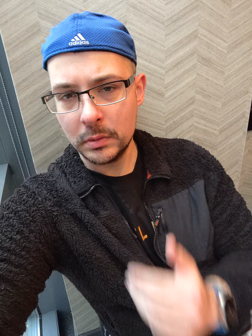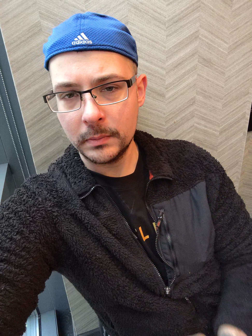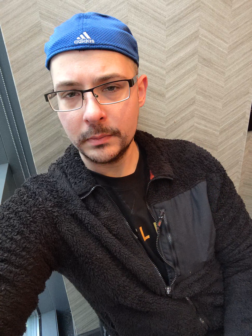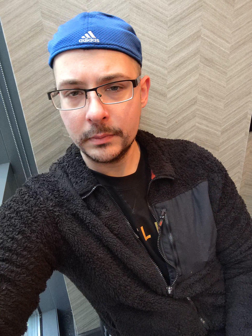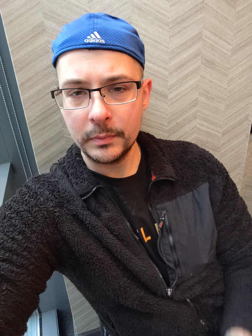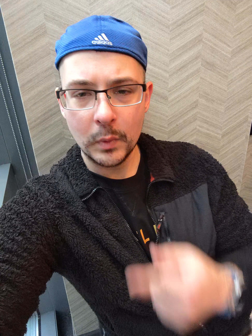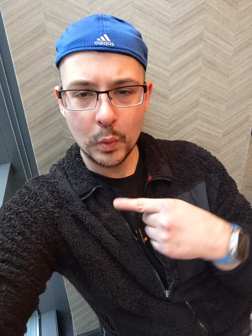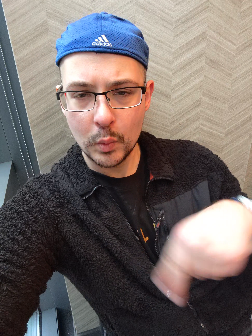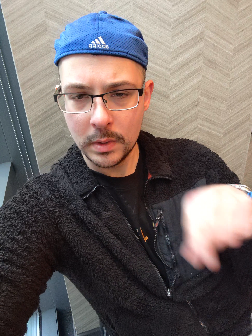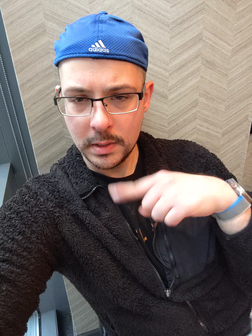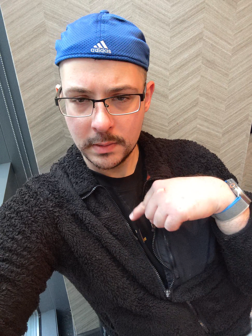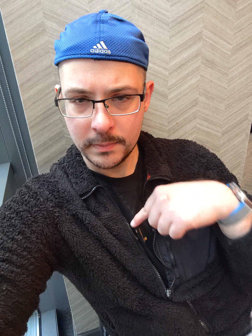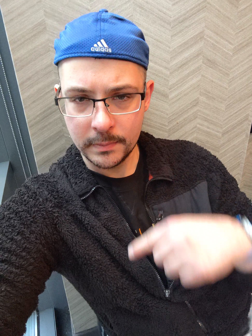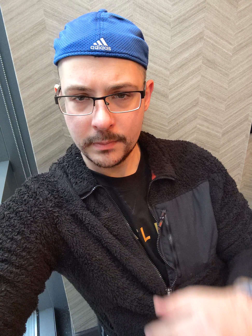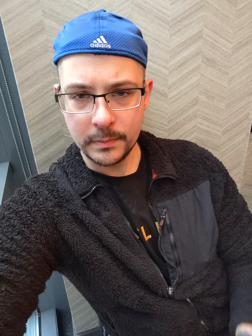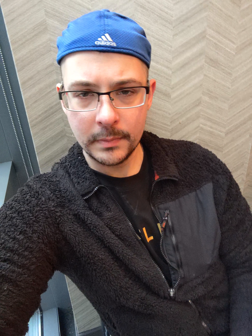we